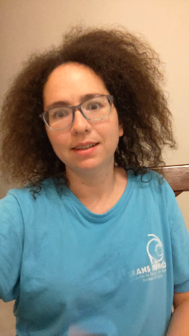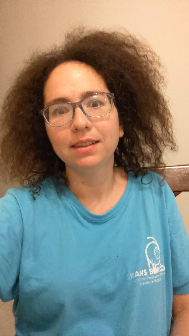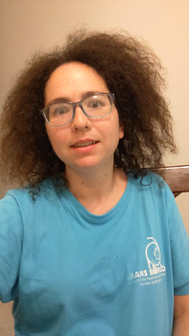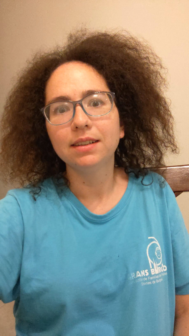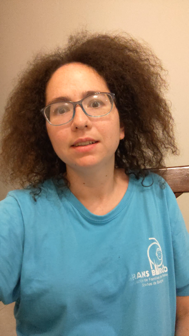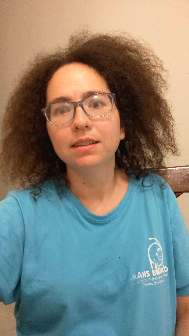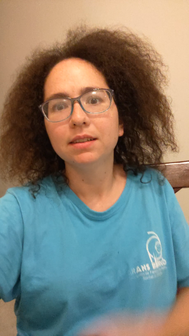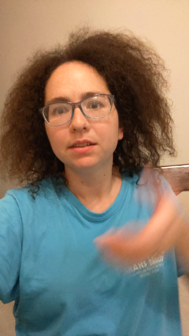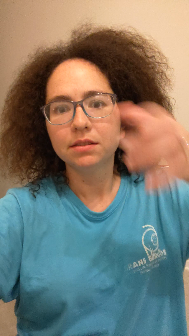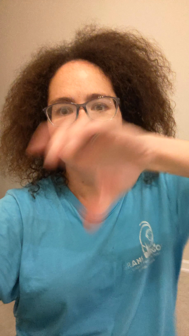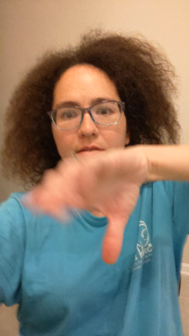pour